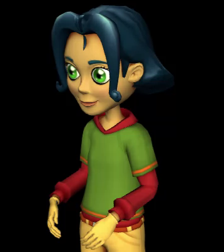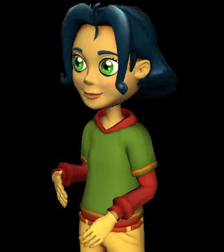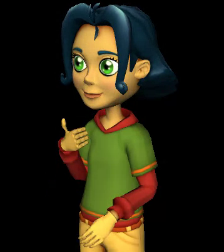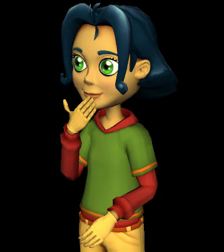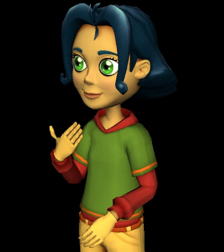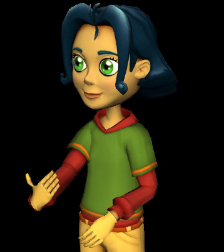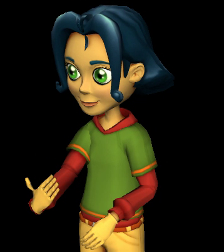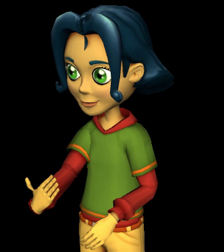يحيي